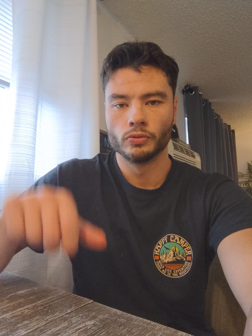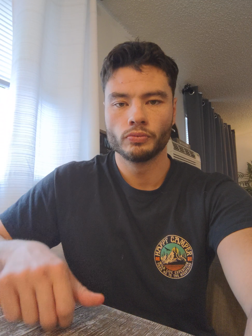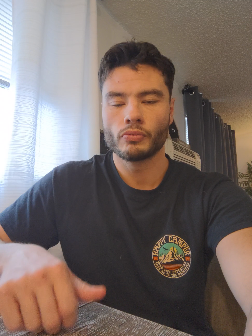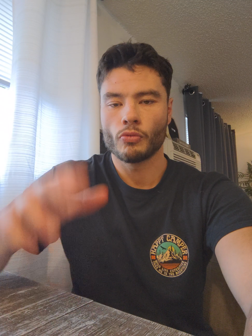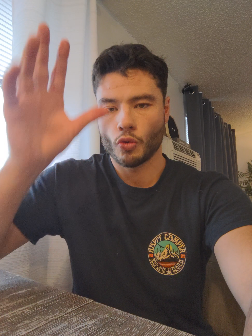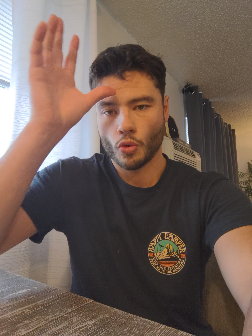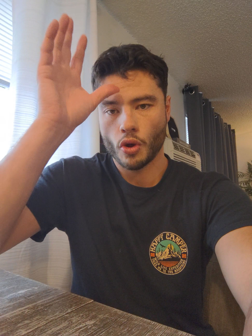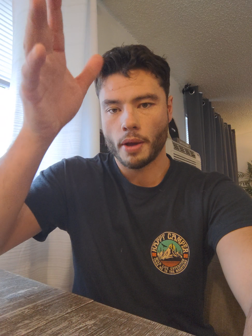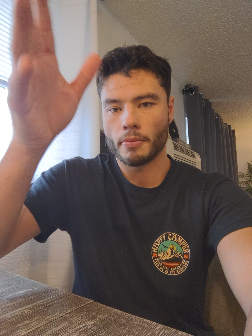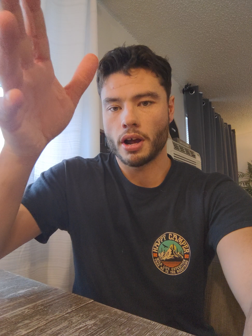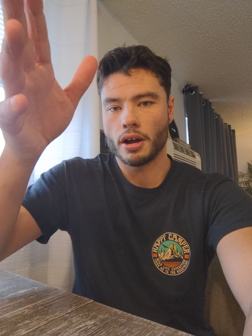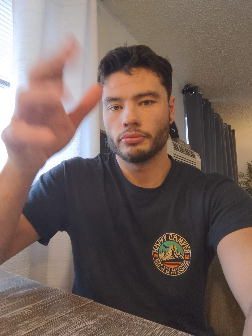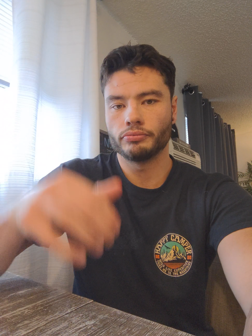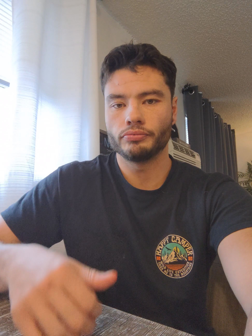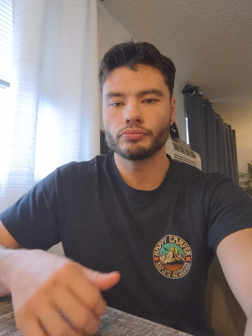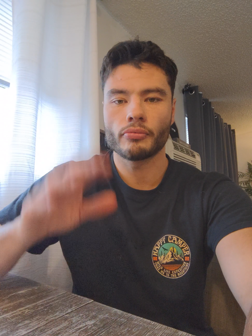grandpa